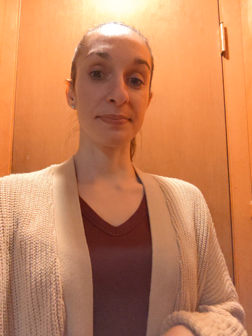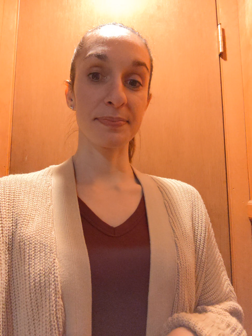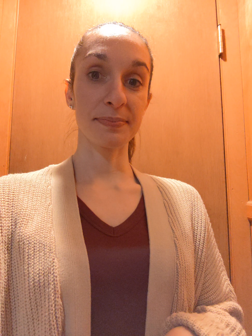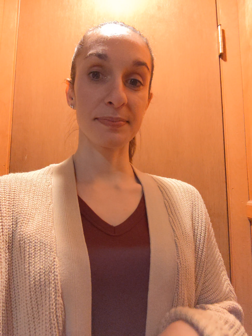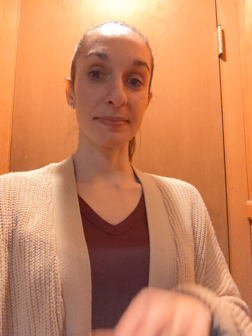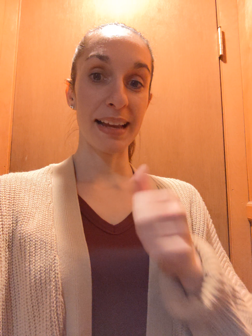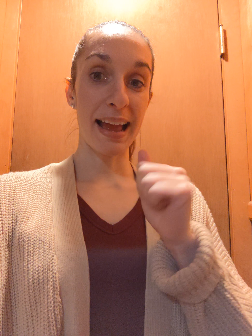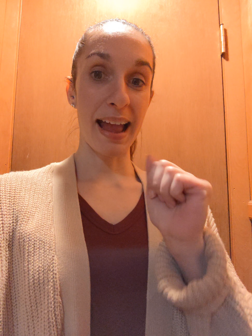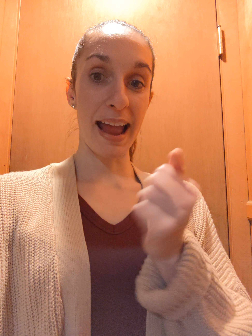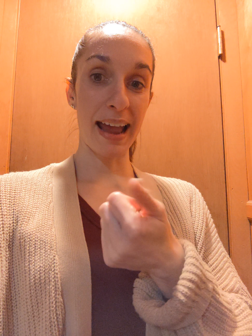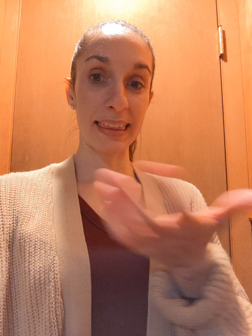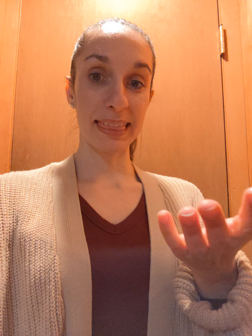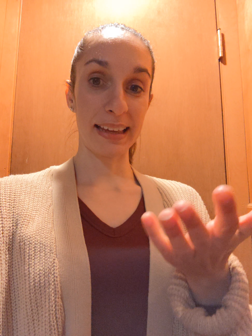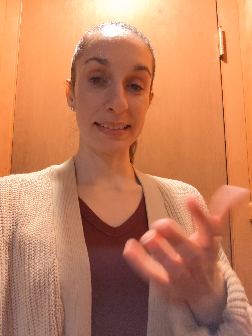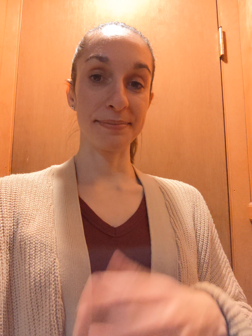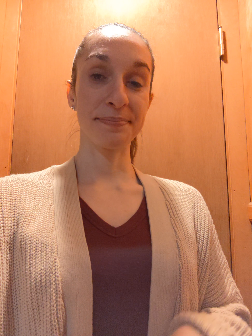any